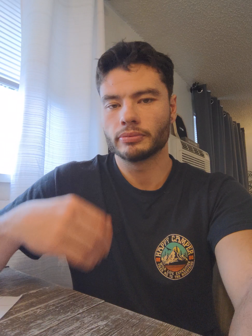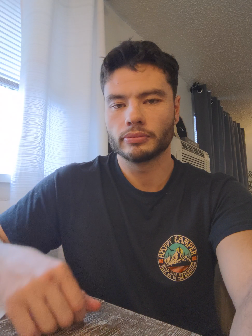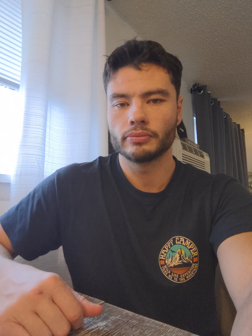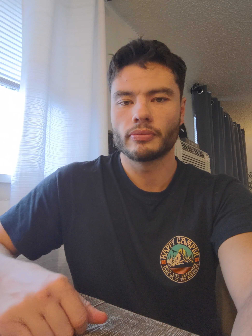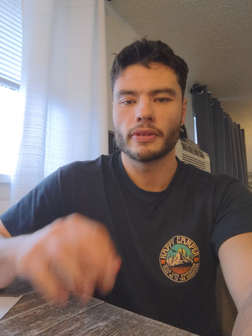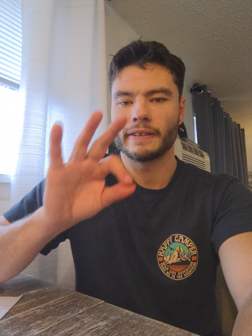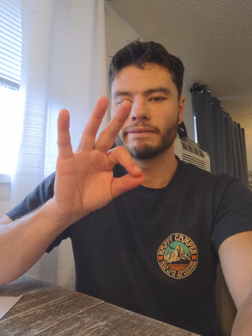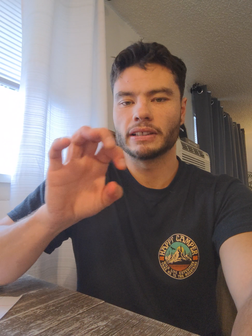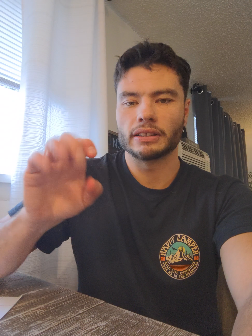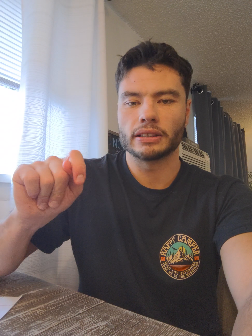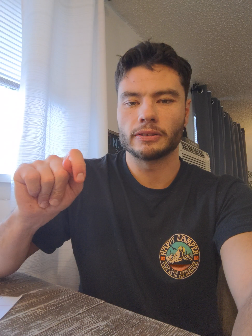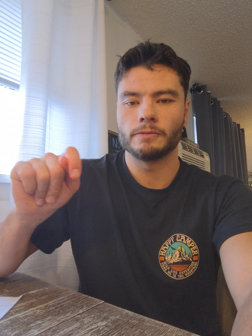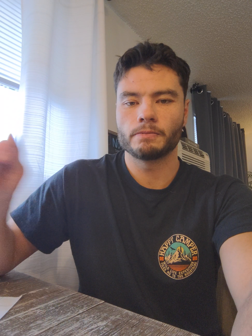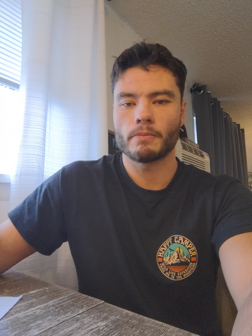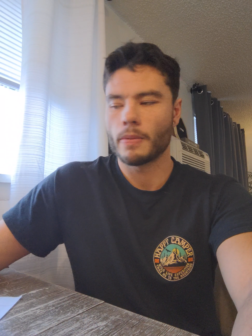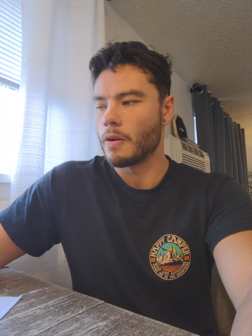feet